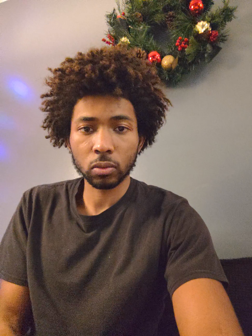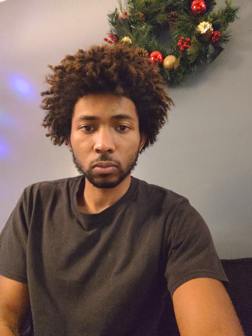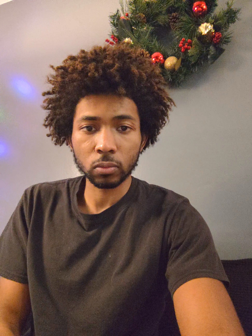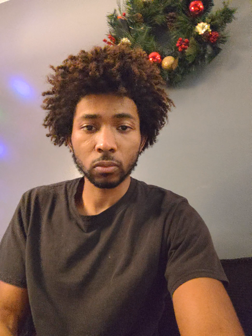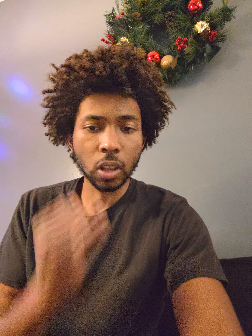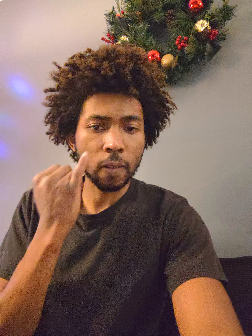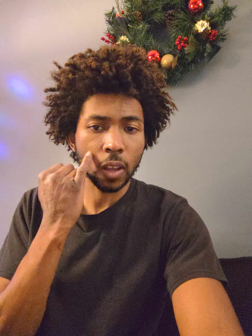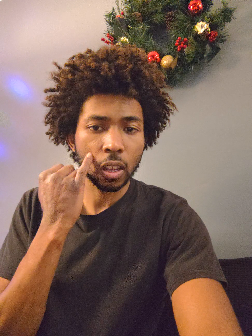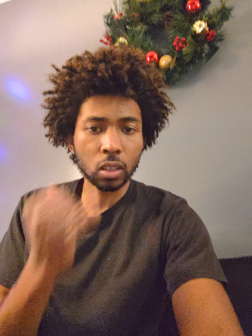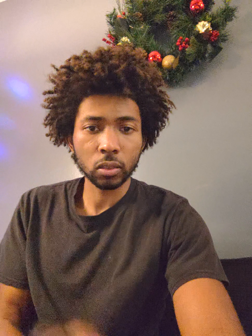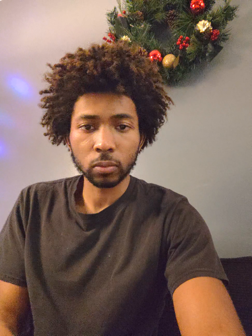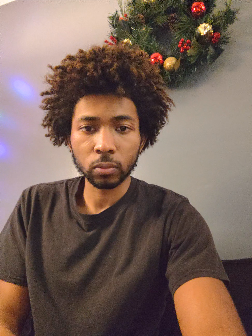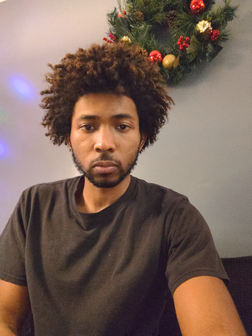if